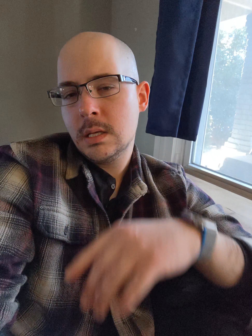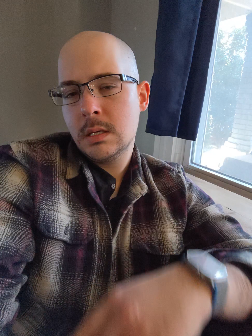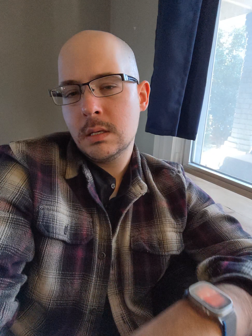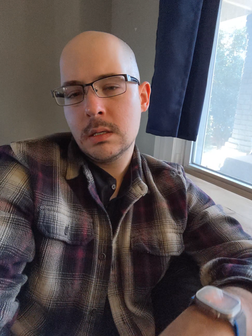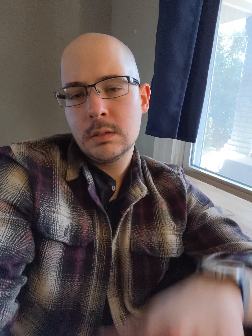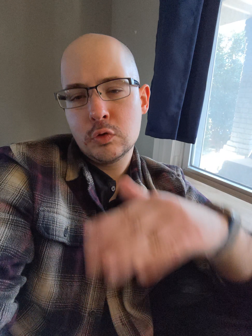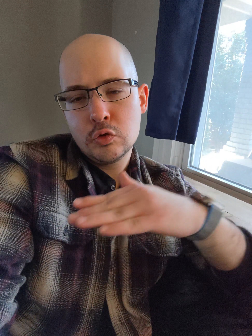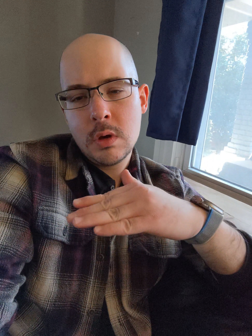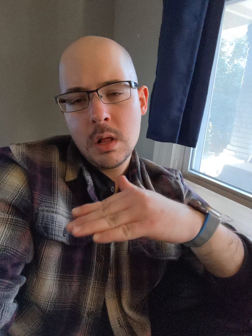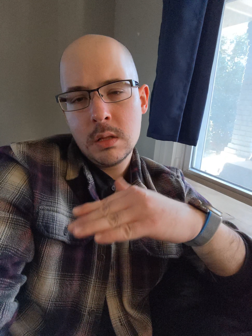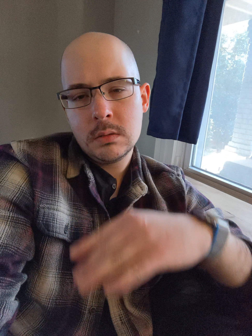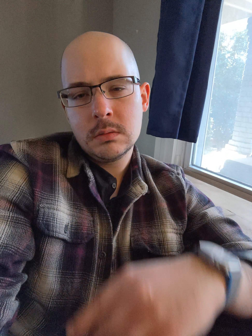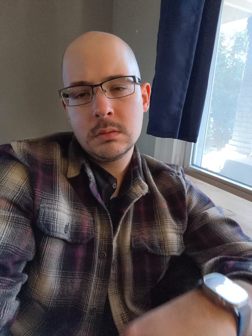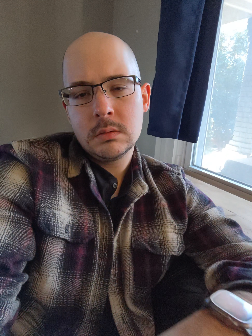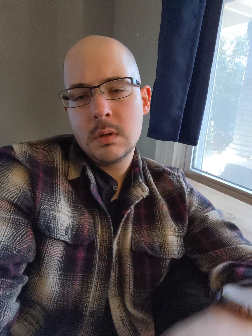child